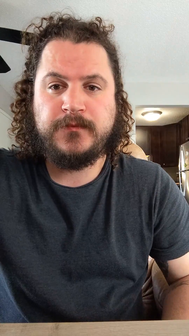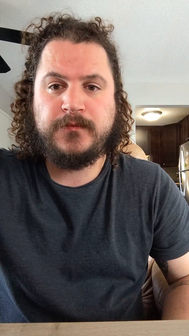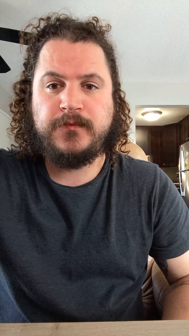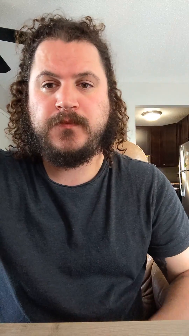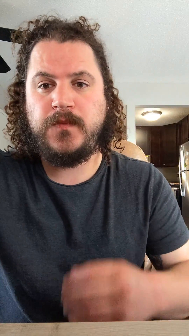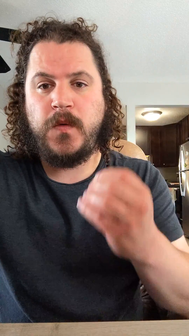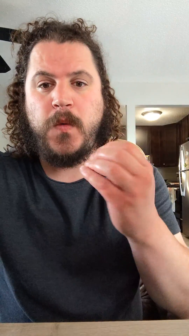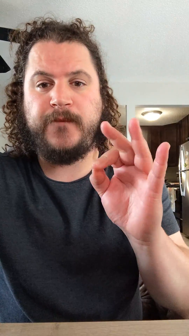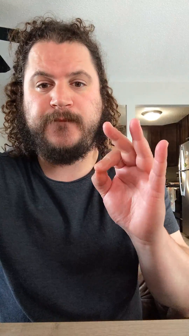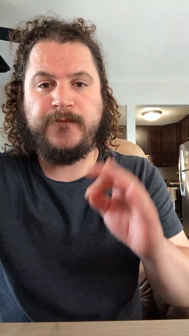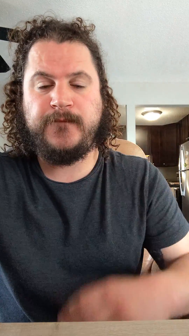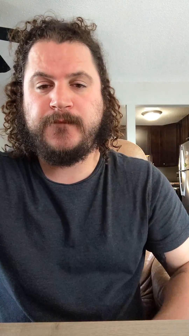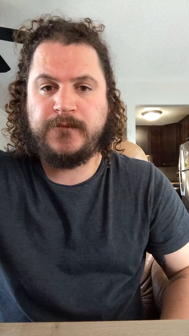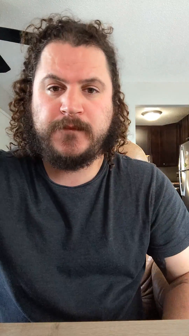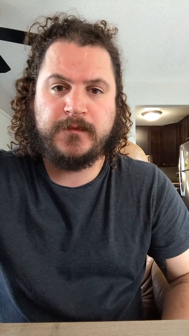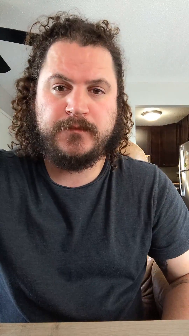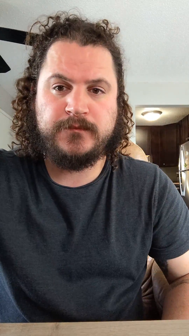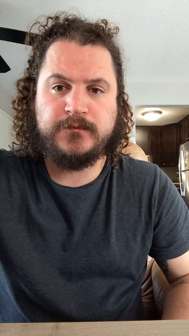of